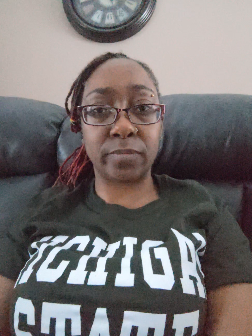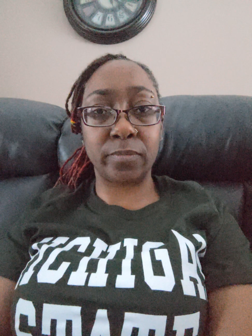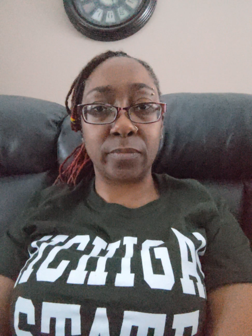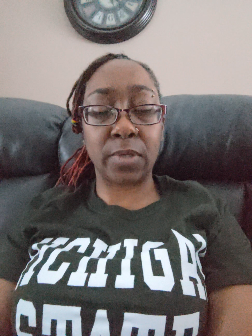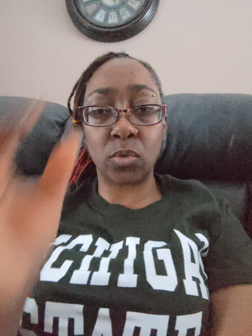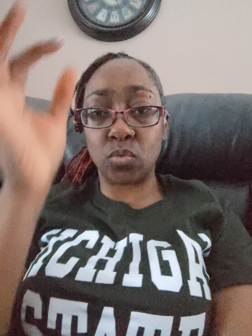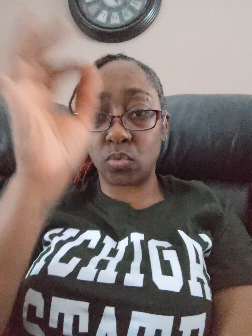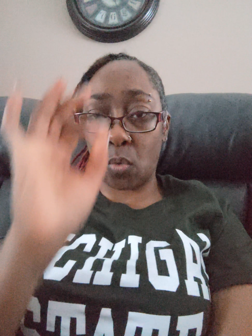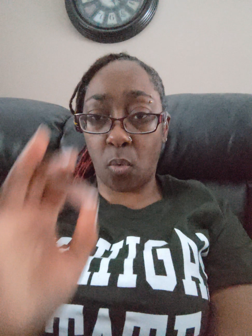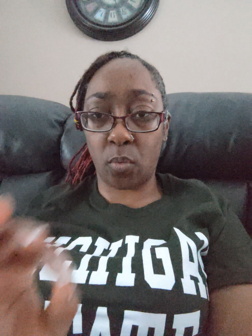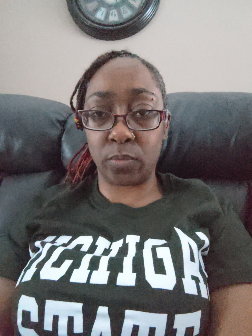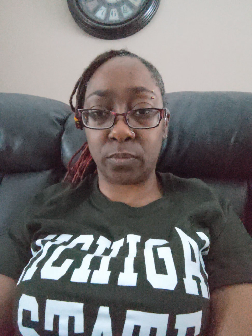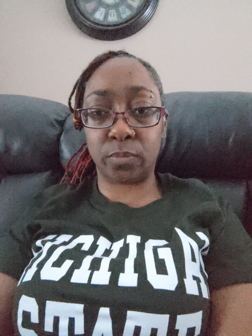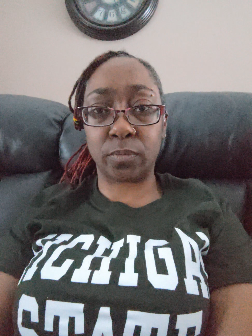snow